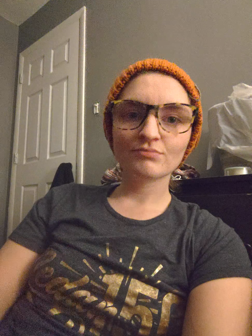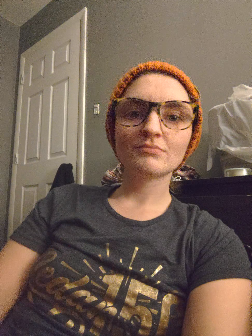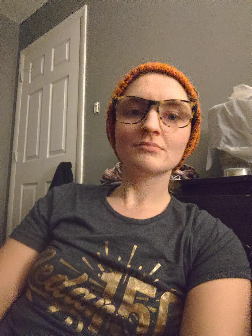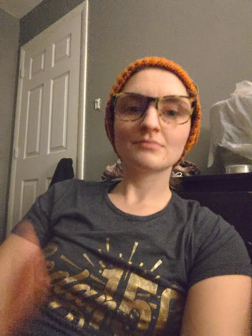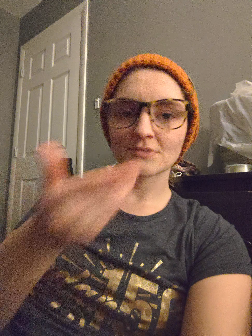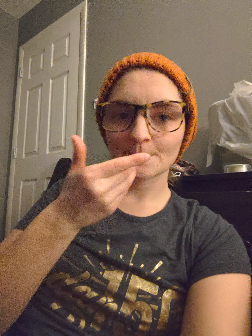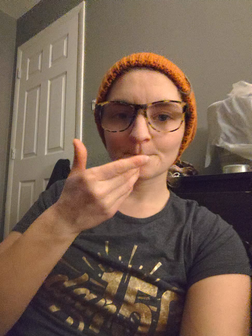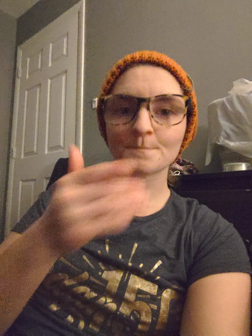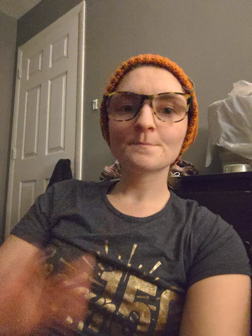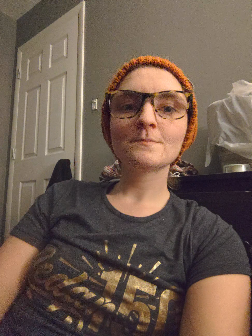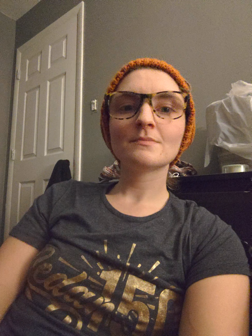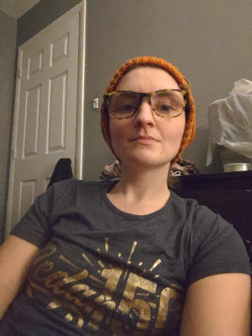pizza